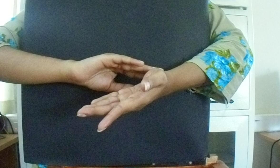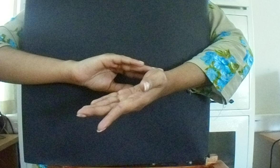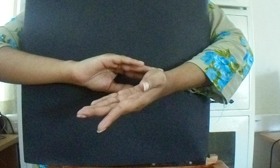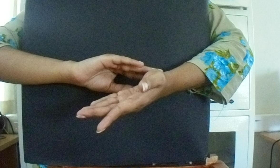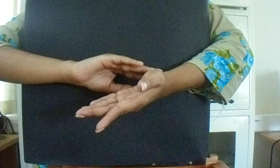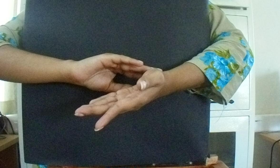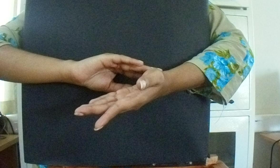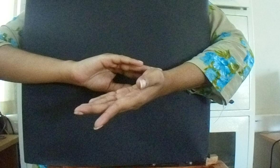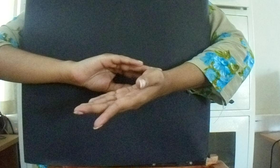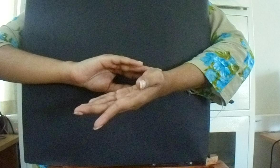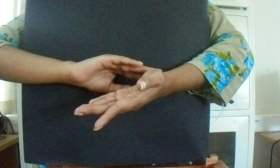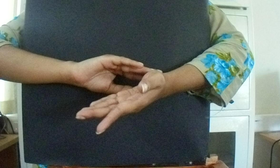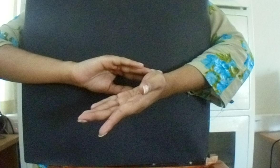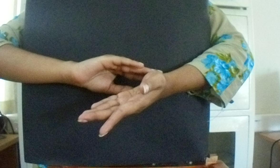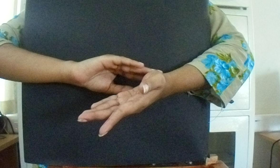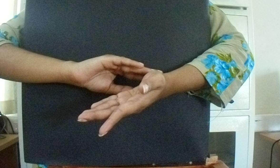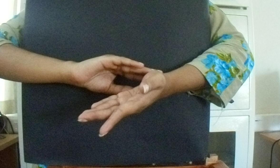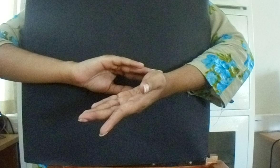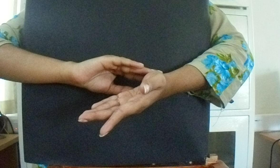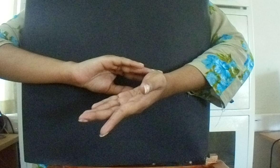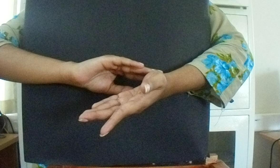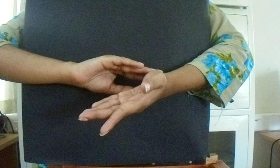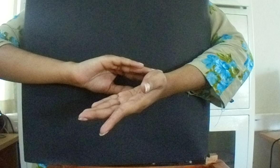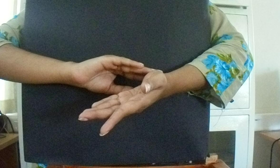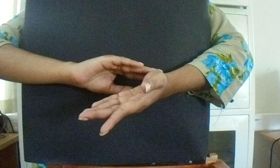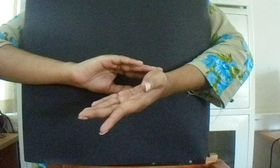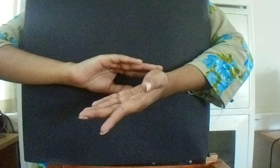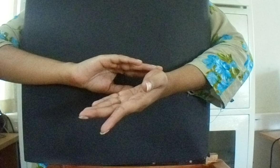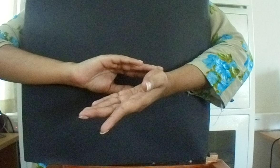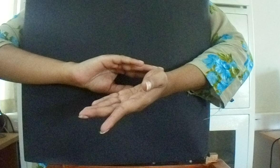doctor